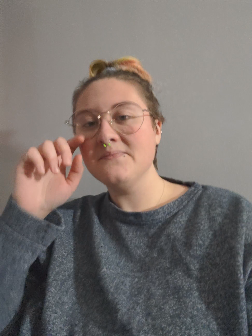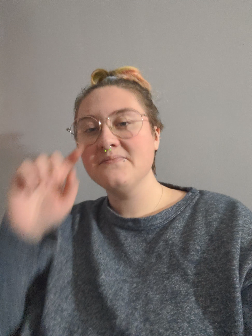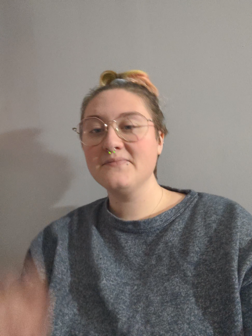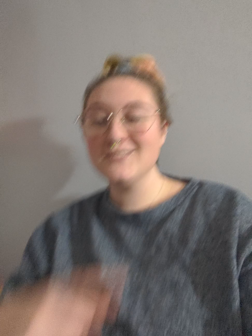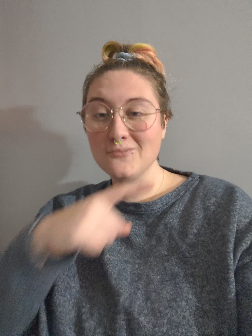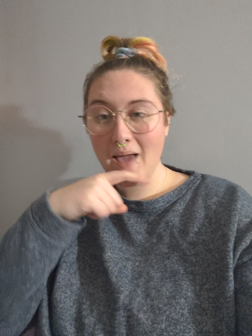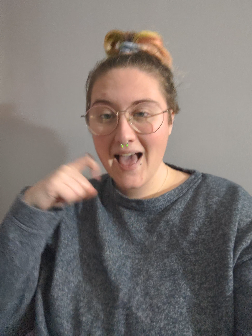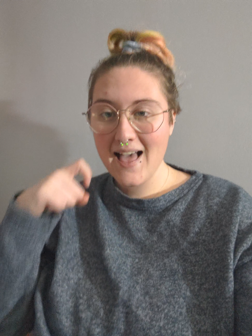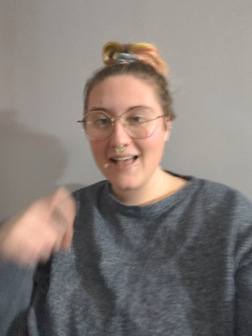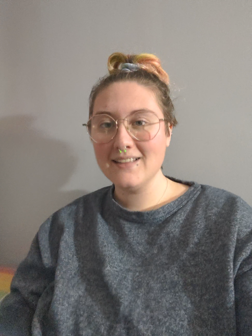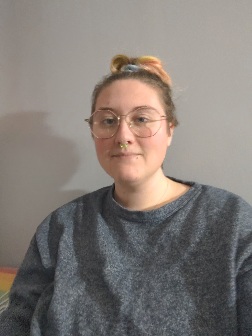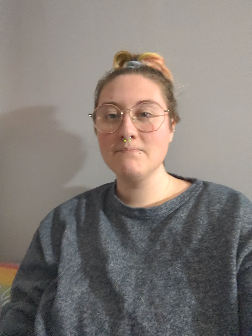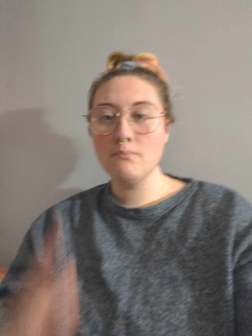dry